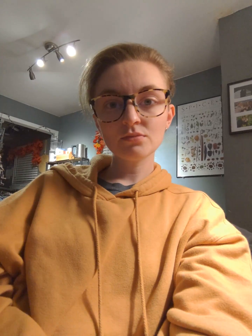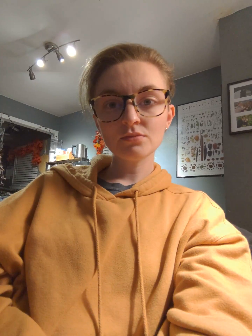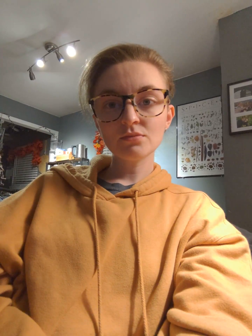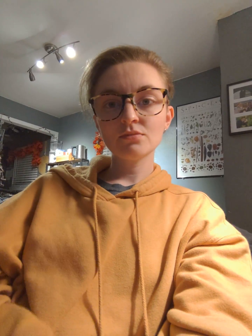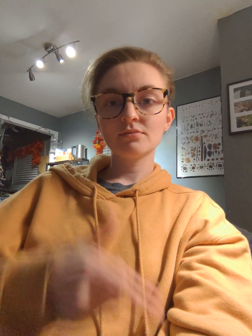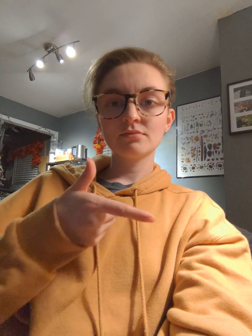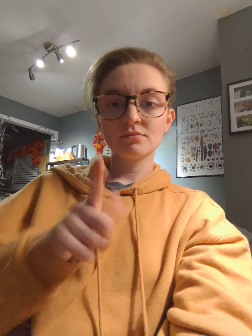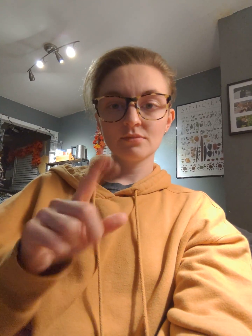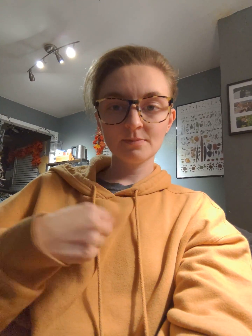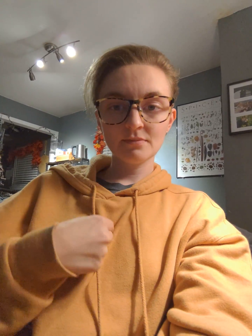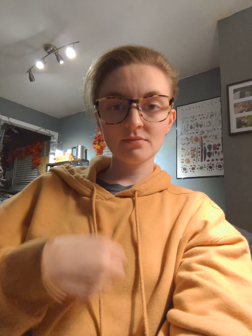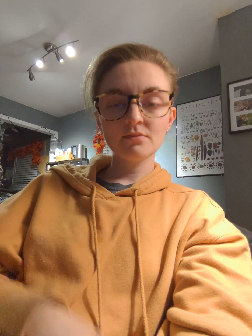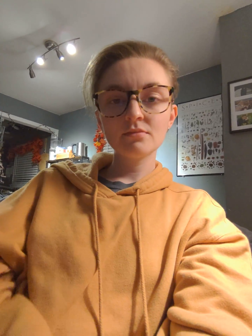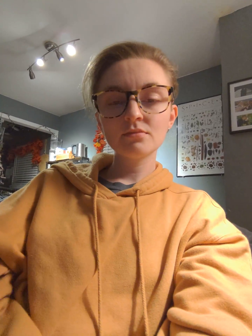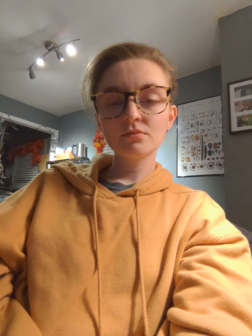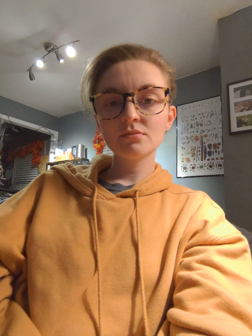let me